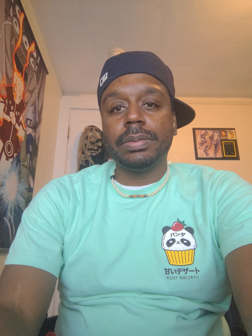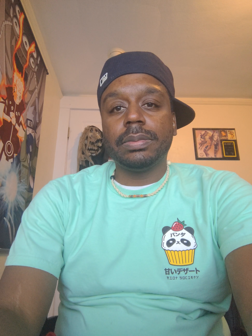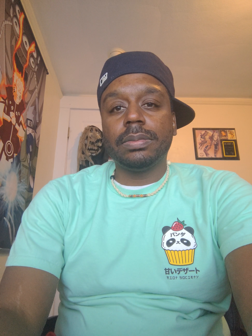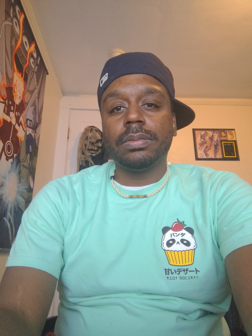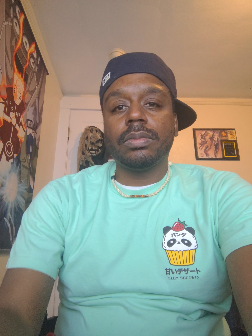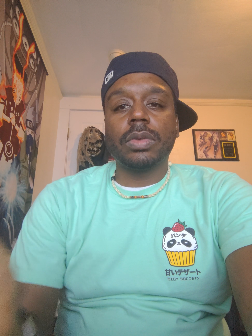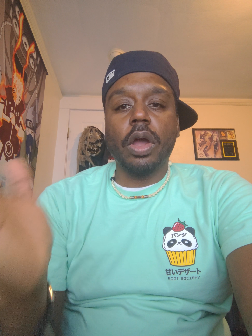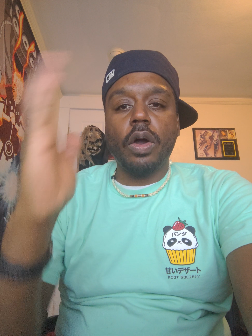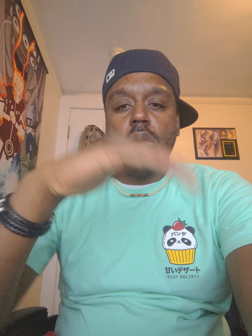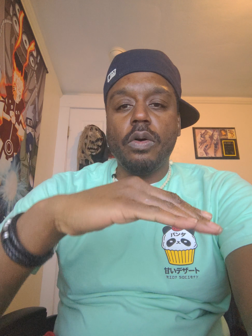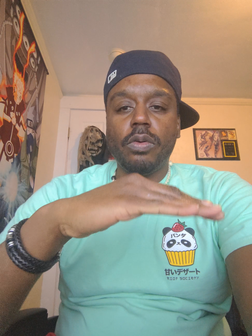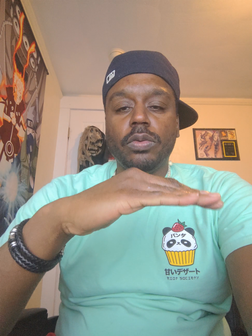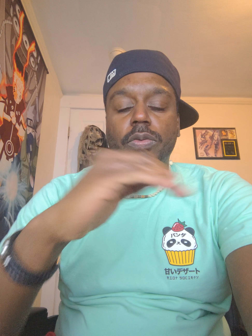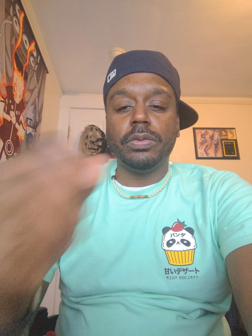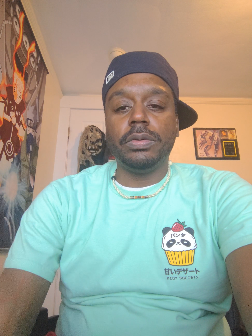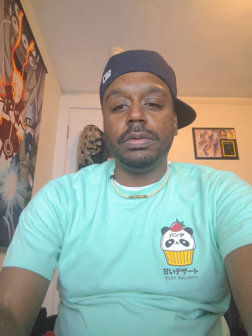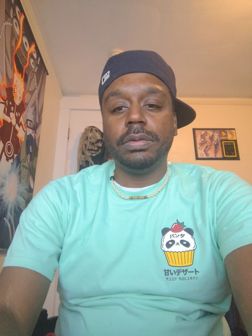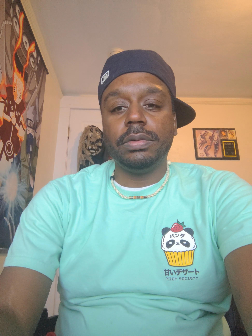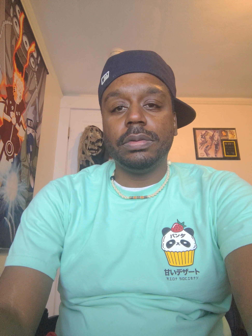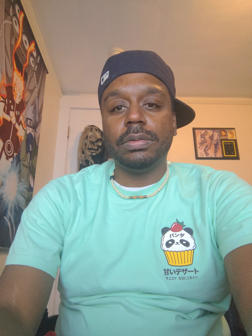on